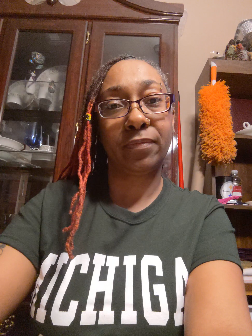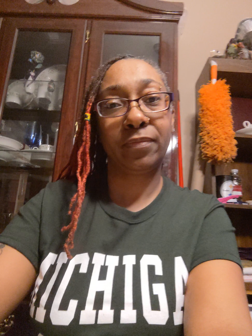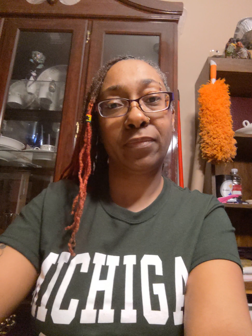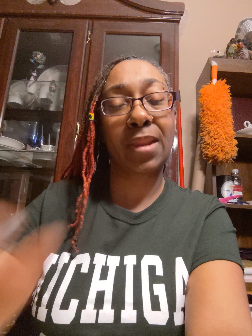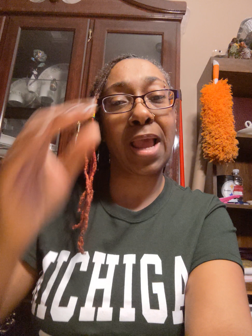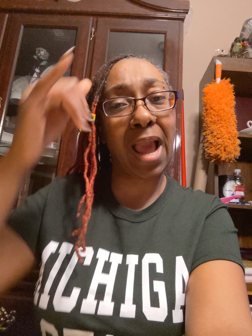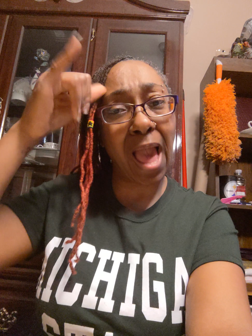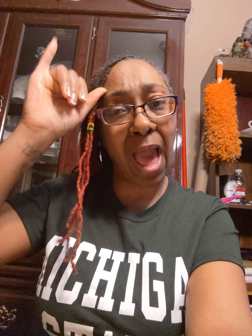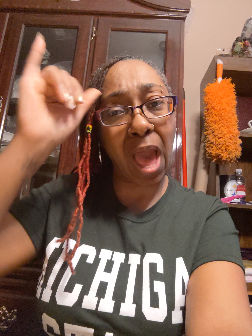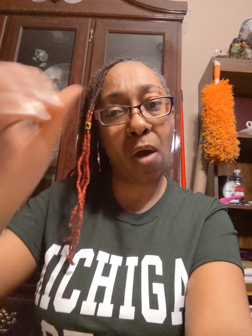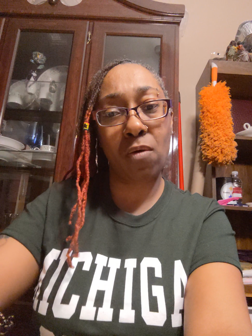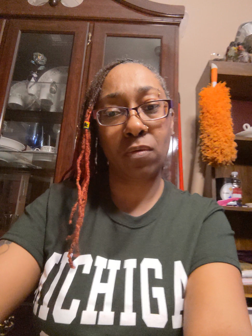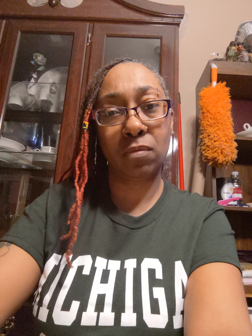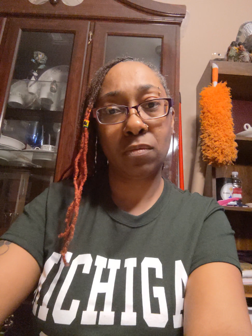cow